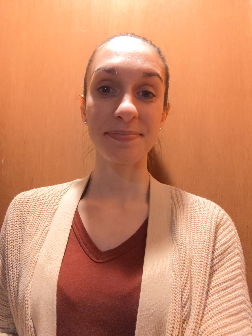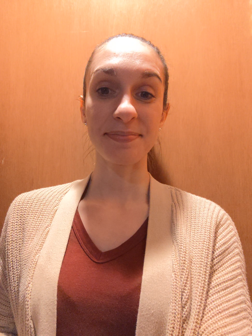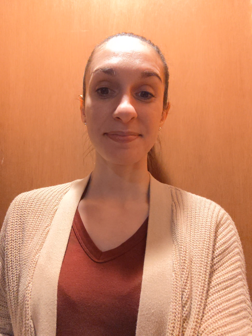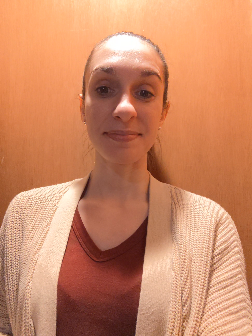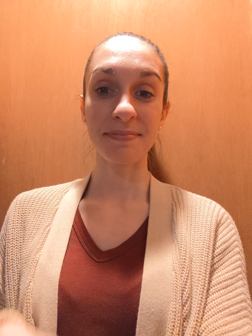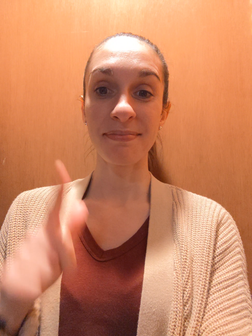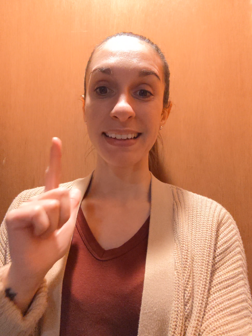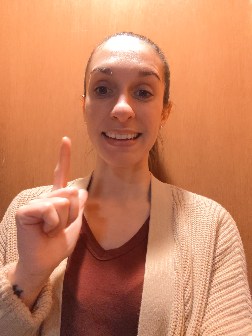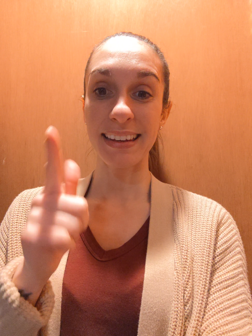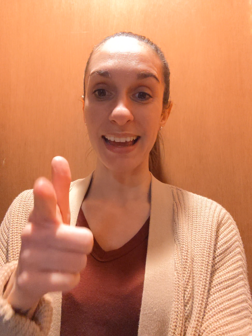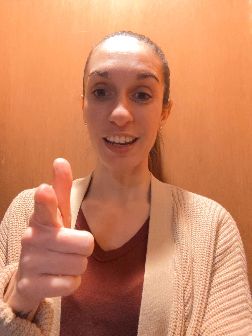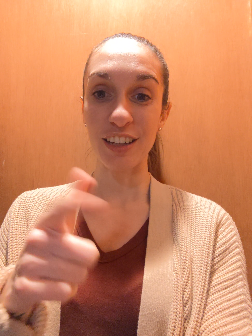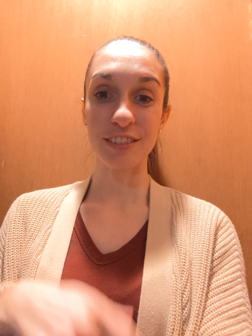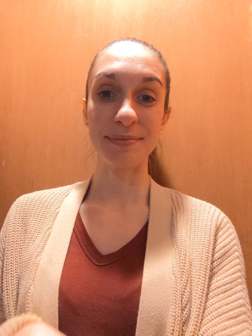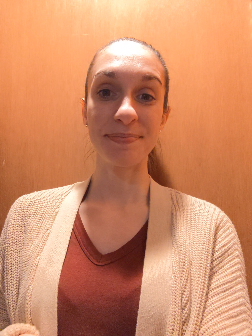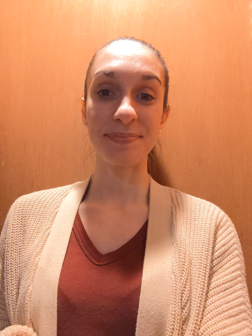later